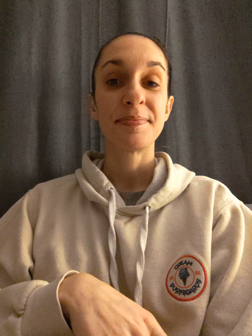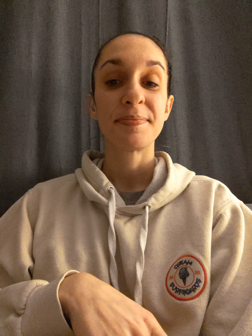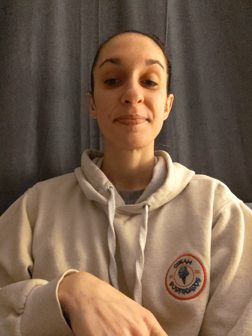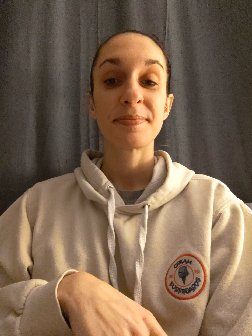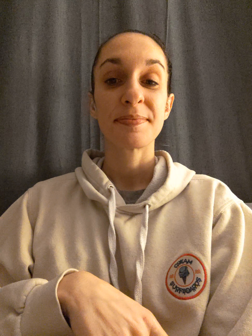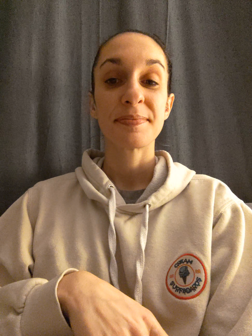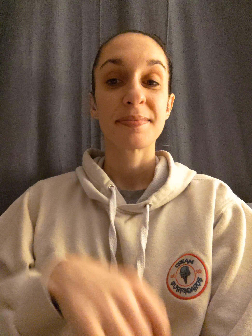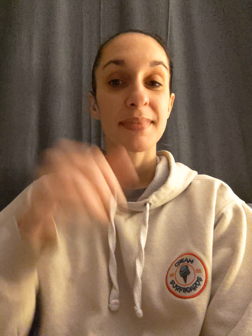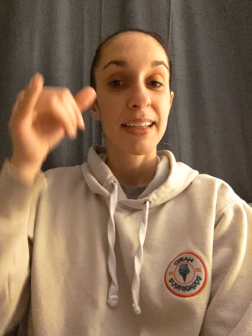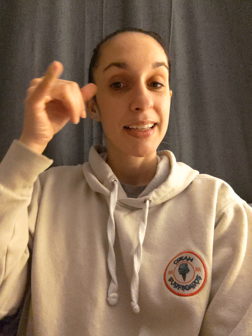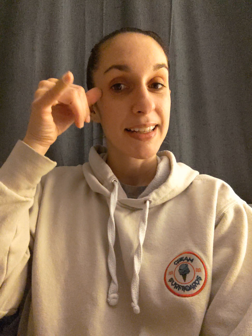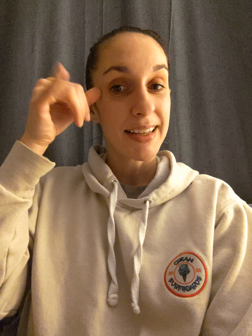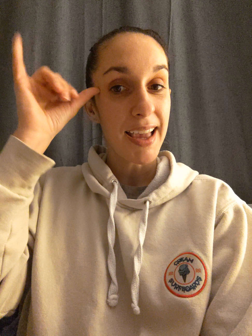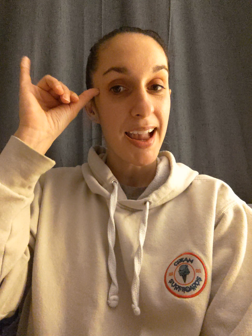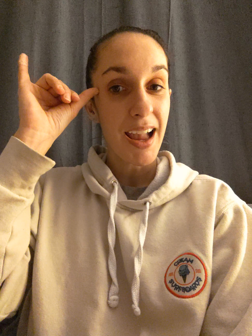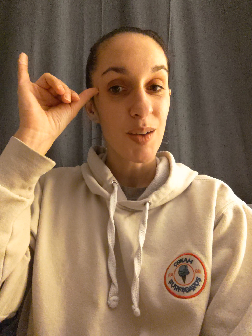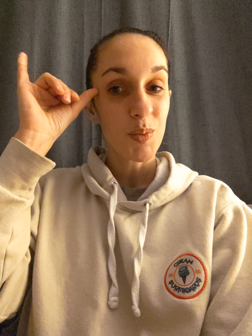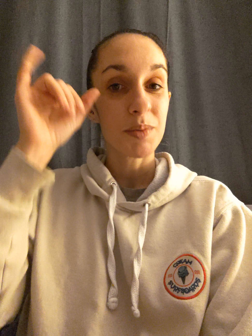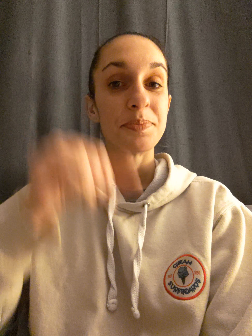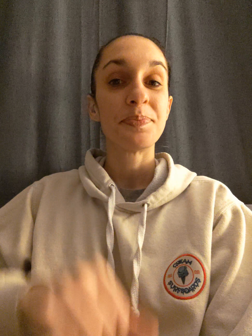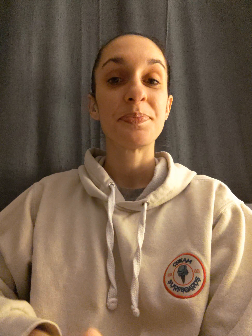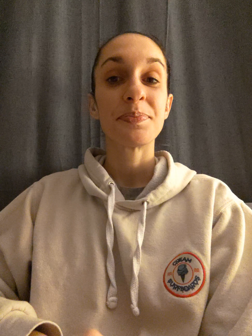cow